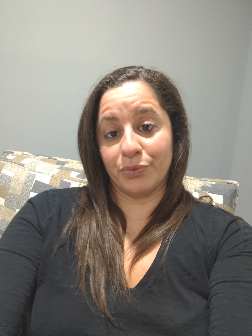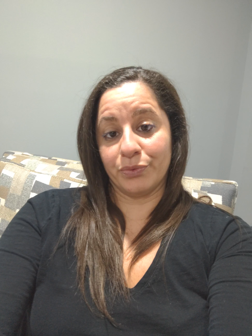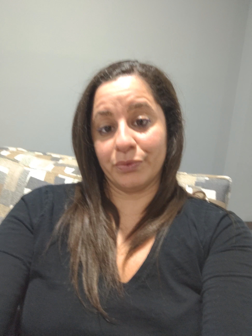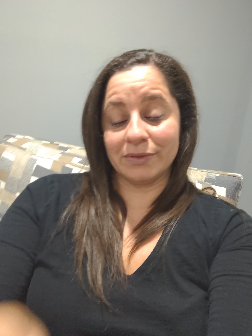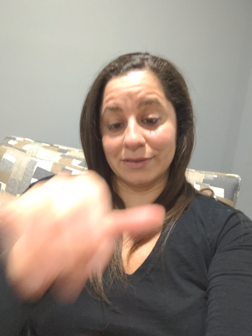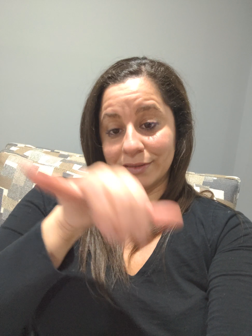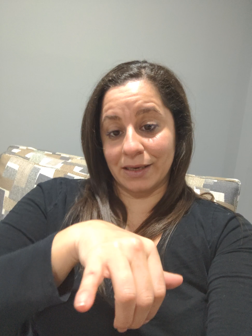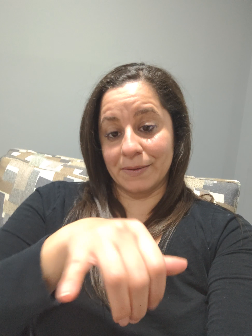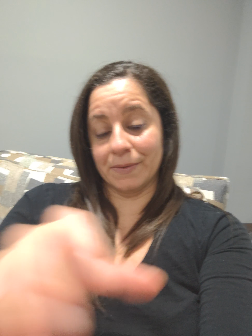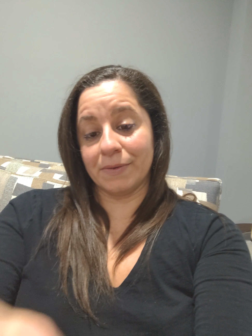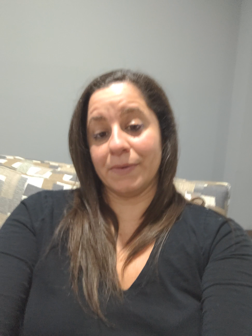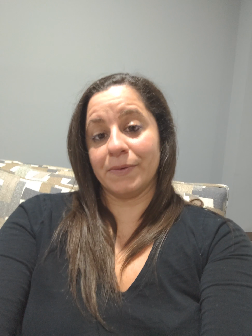stay